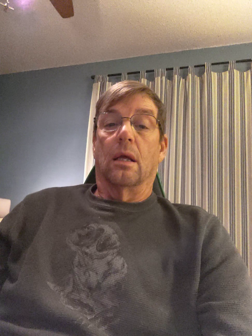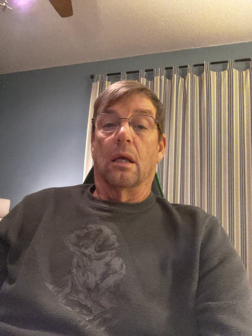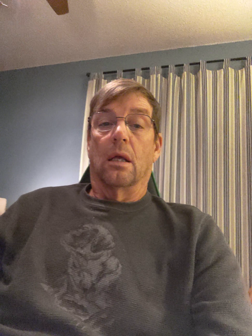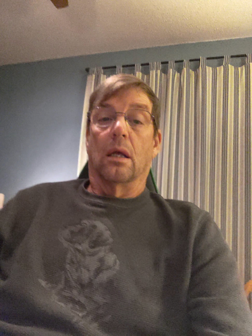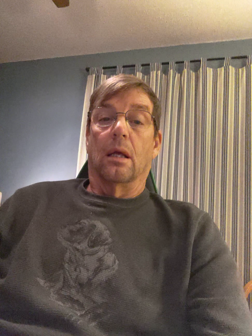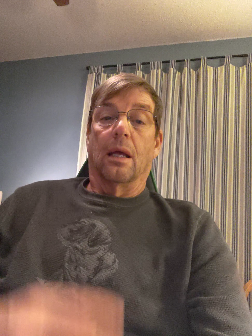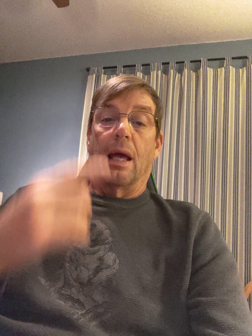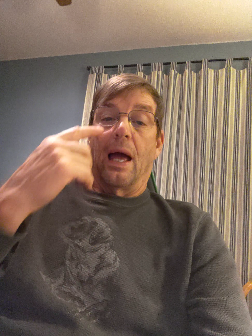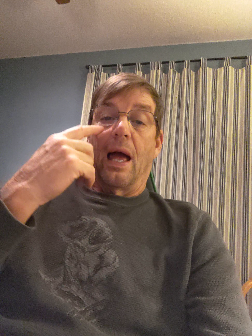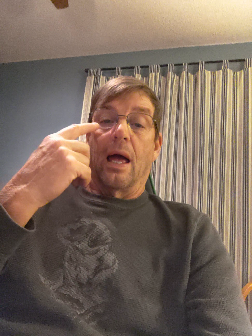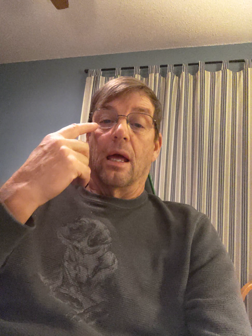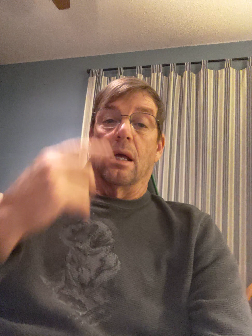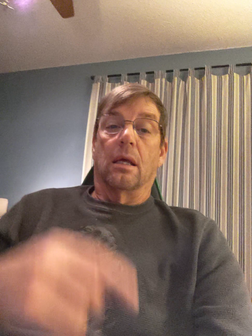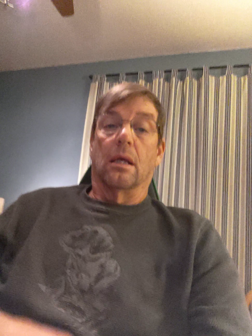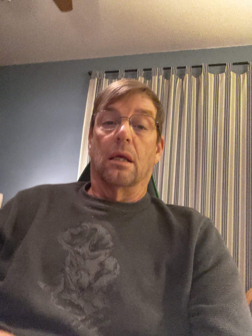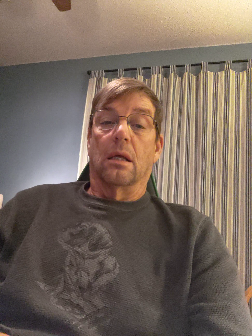eye